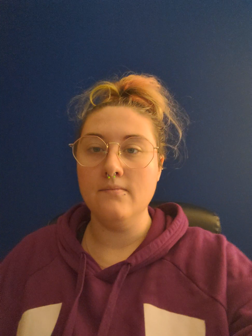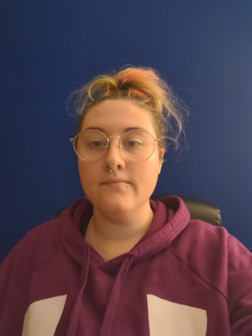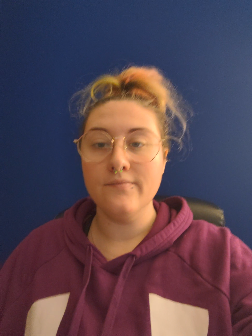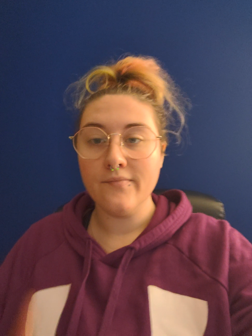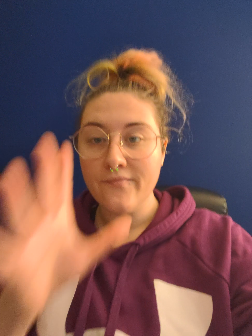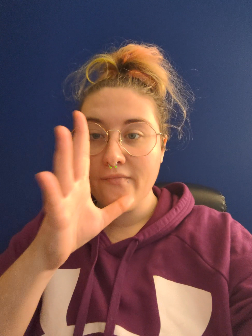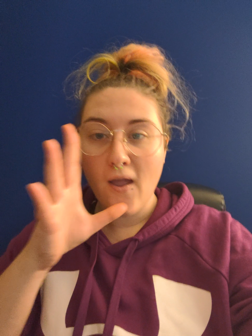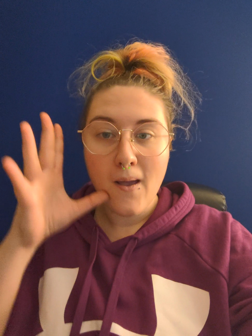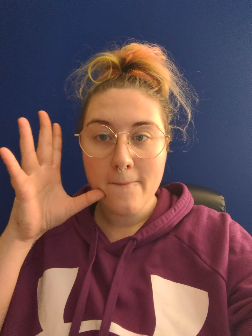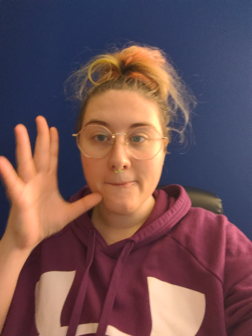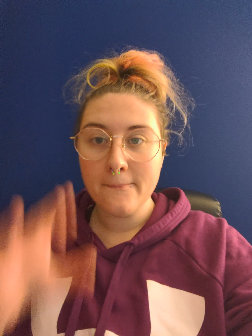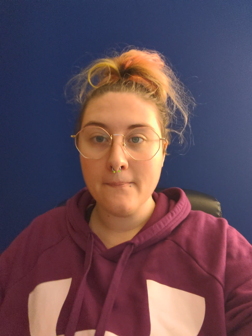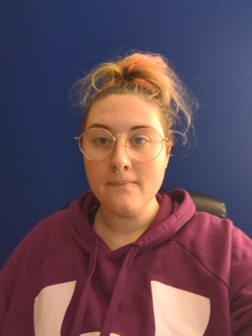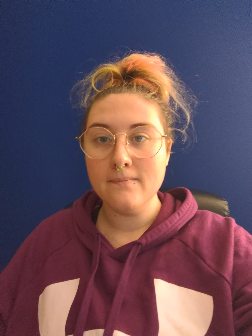farm